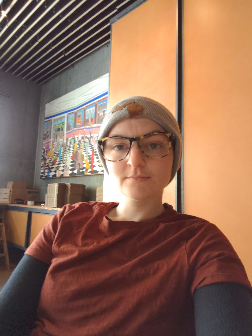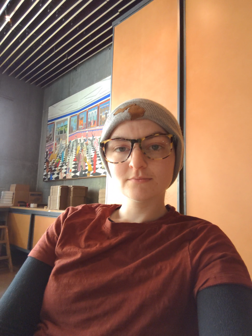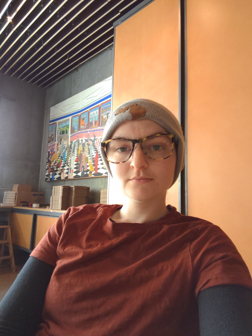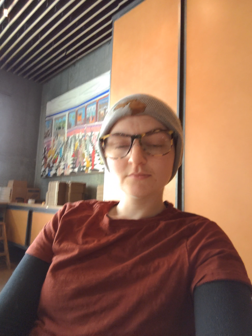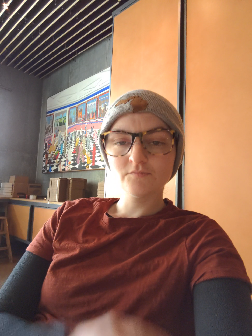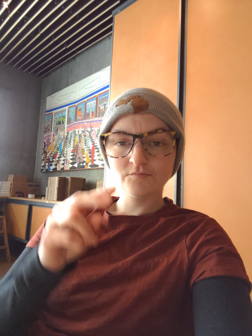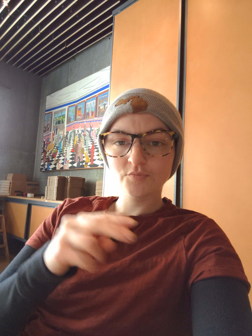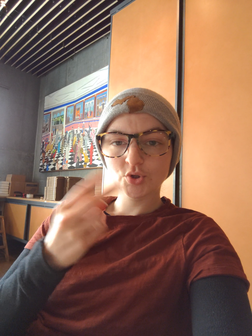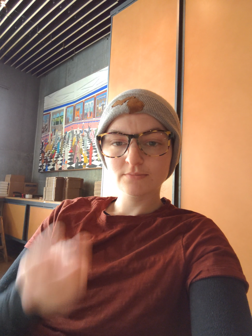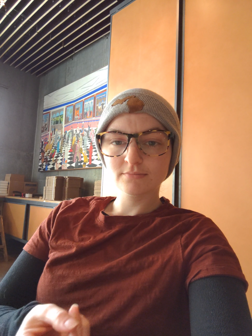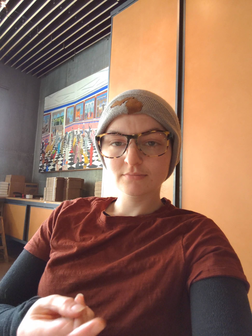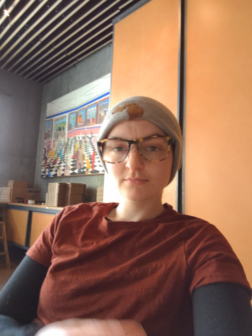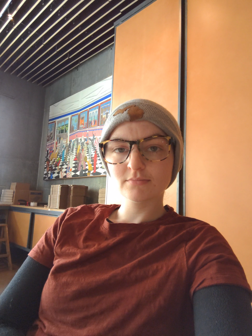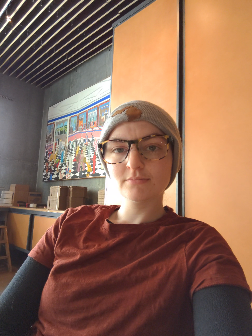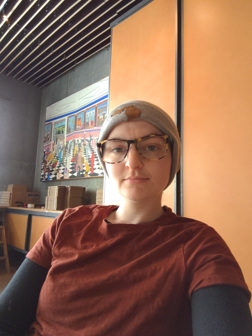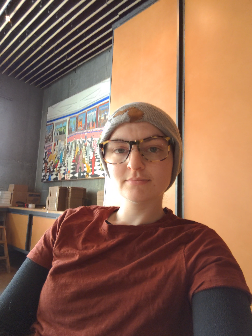fall